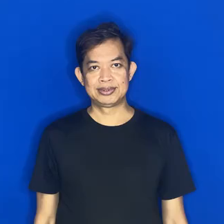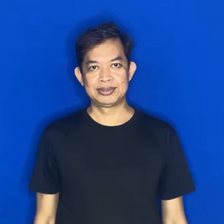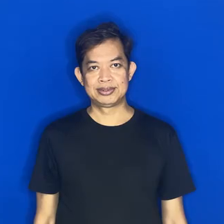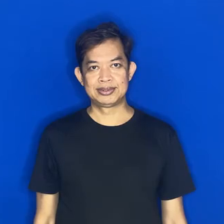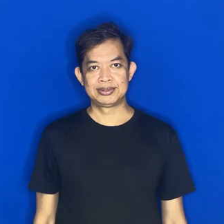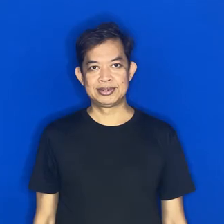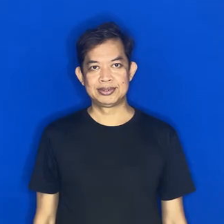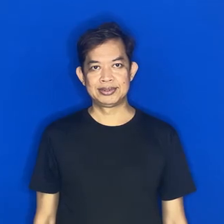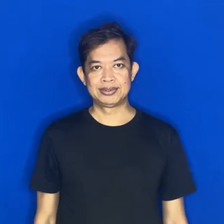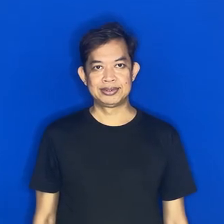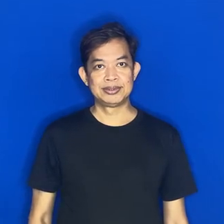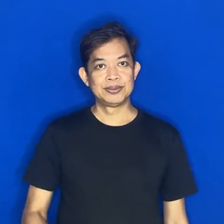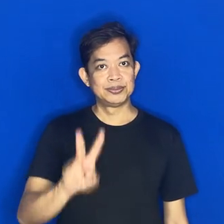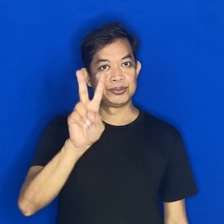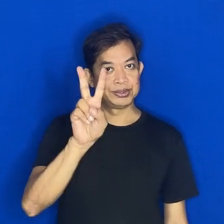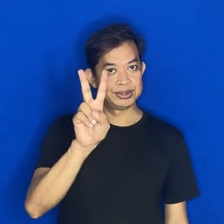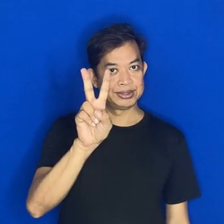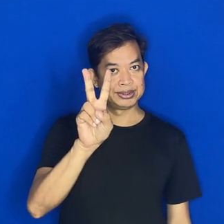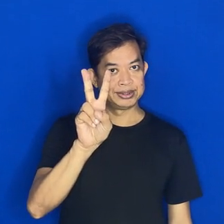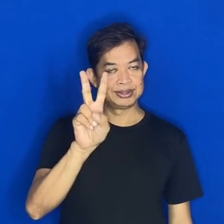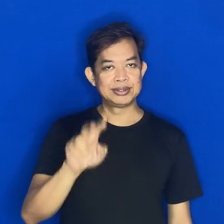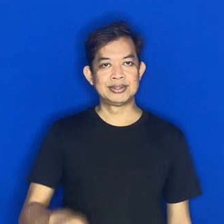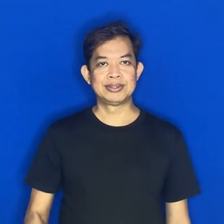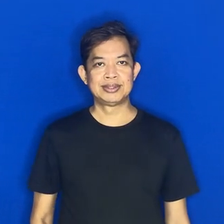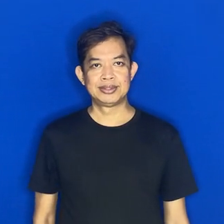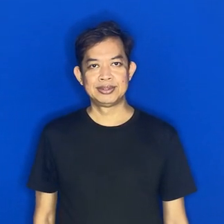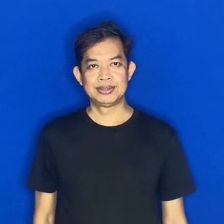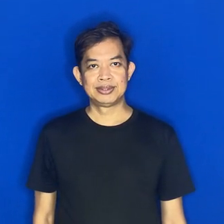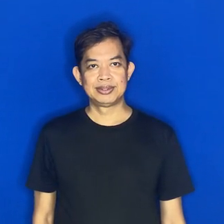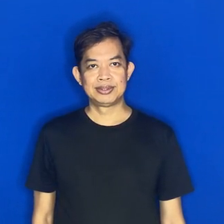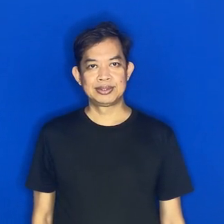two